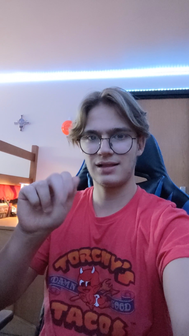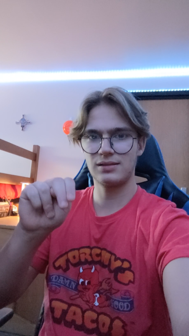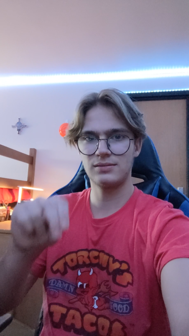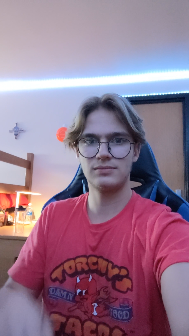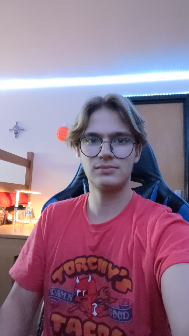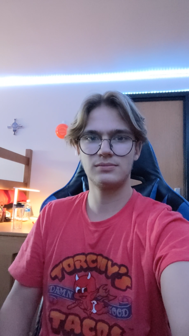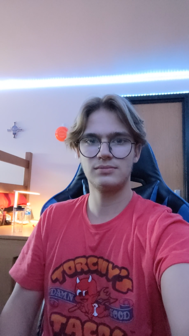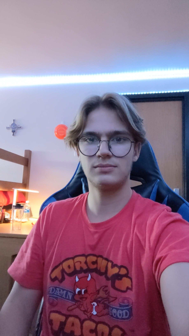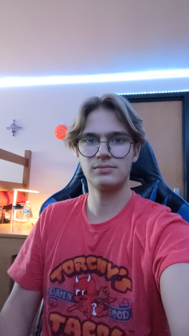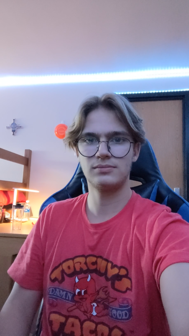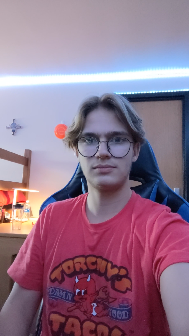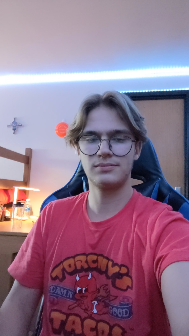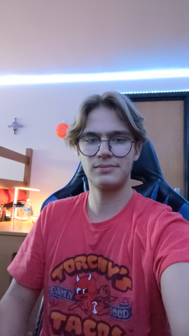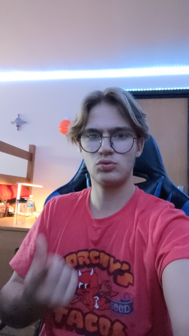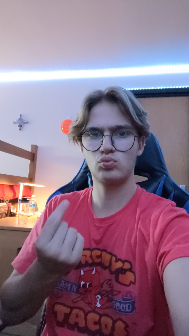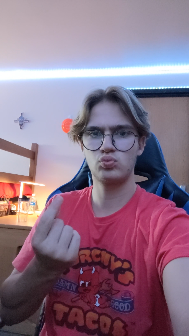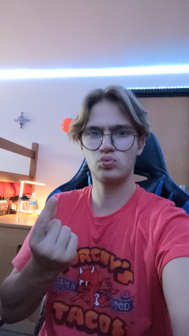do